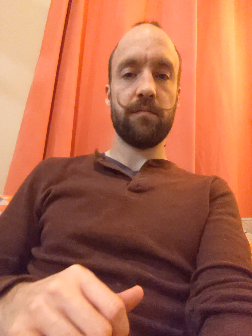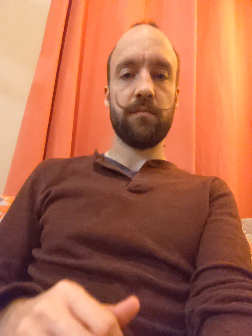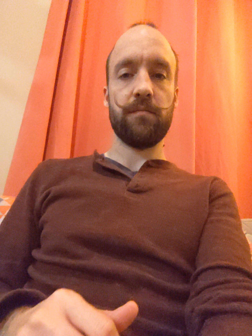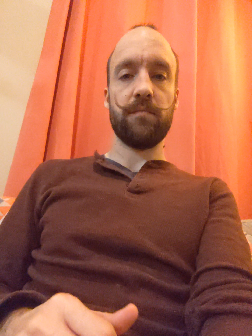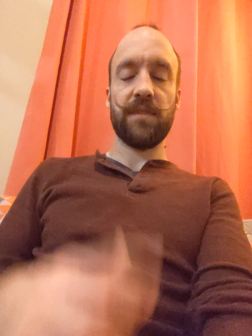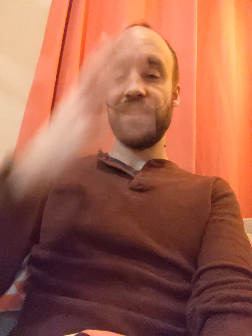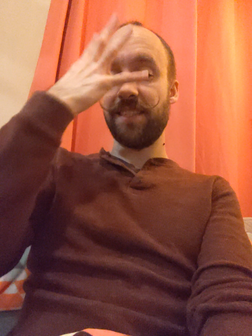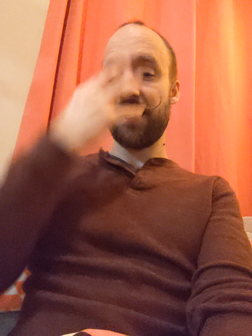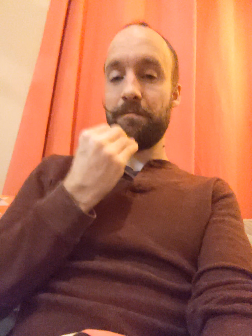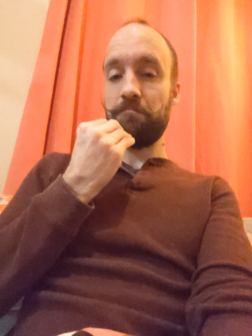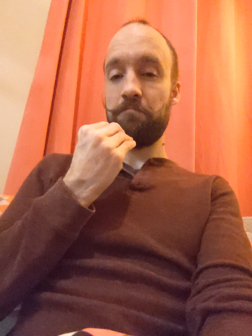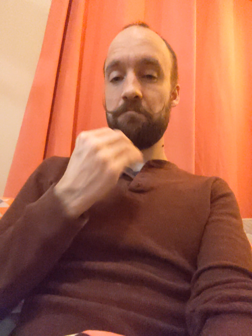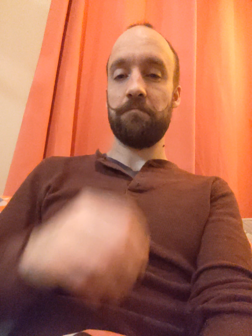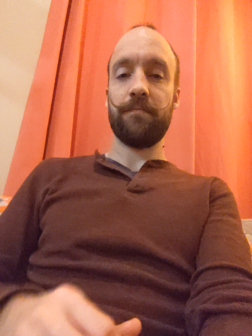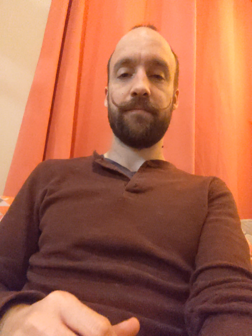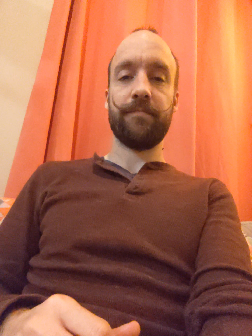sleep